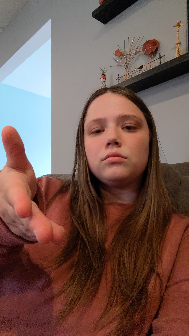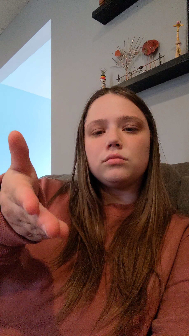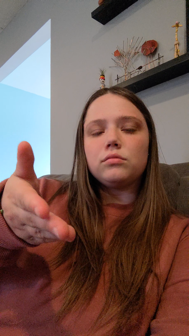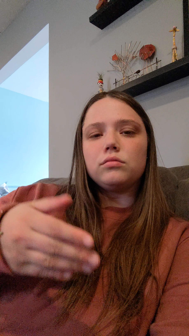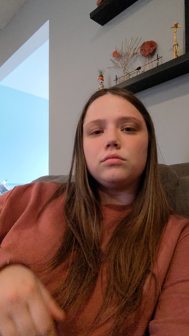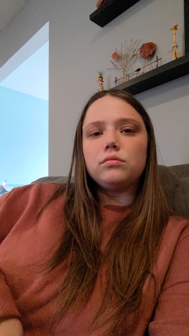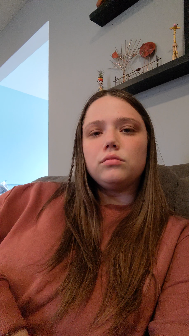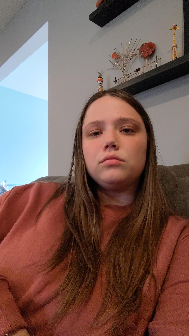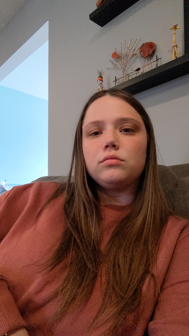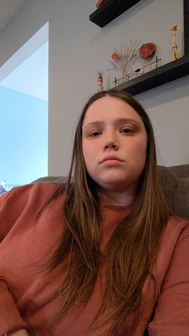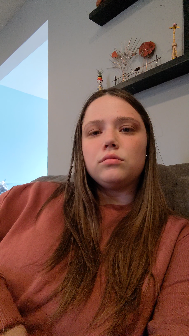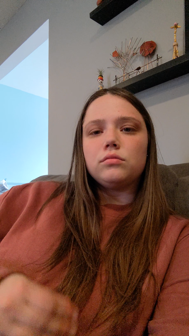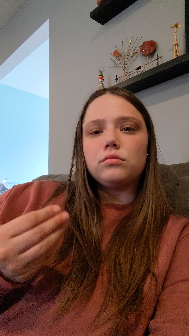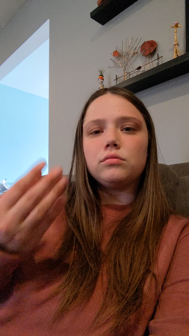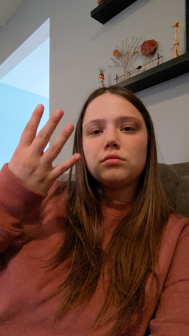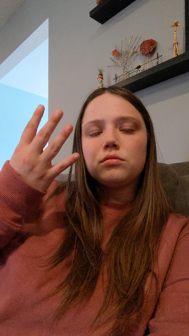plants